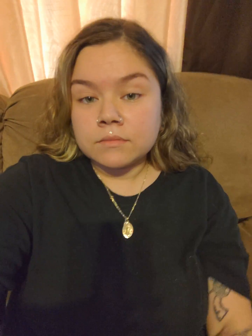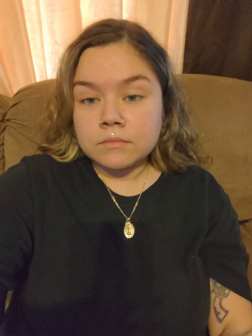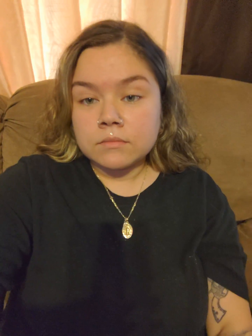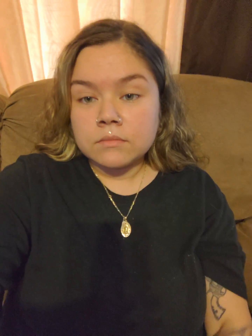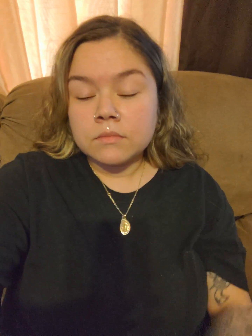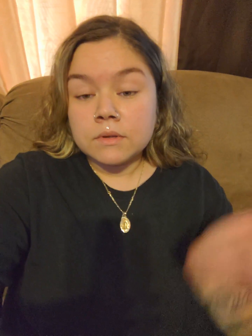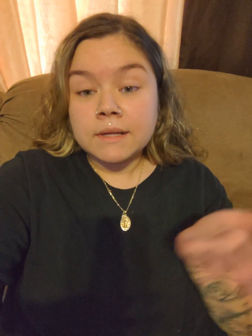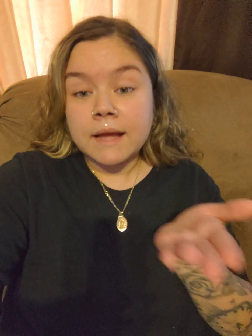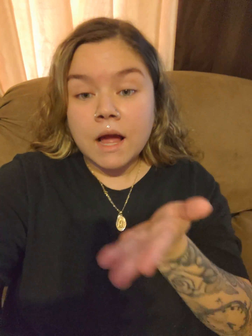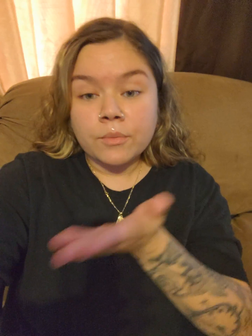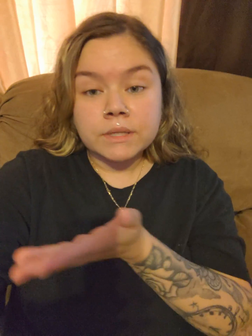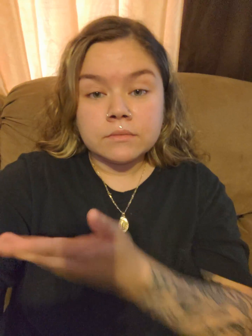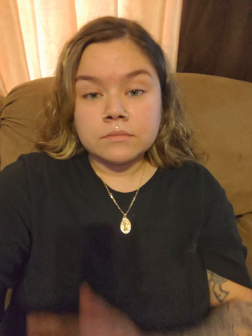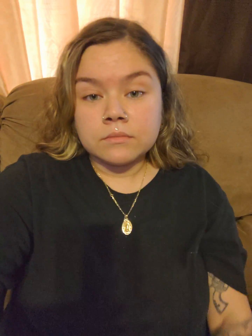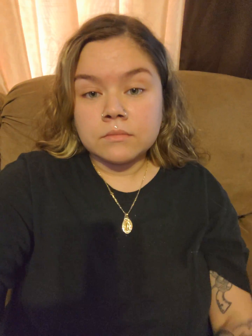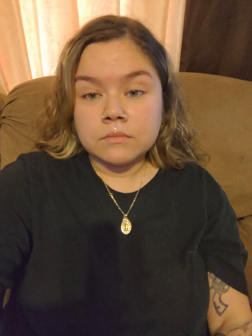carry